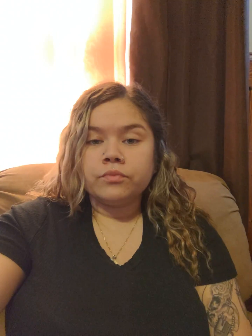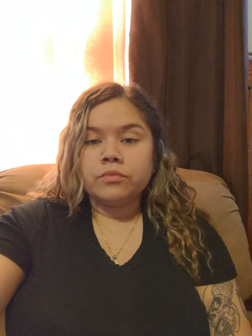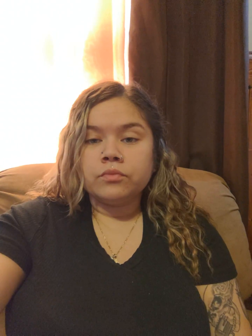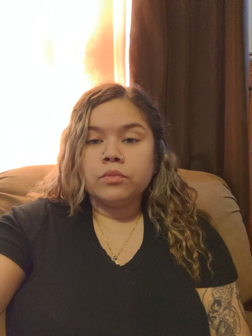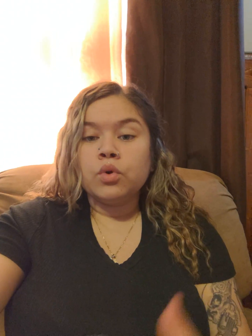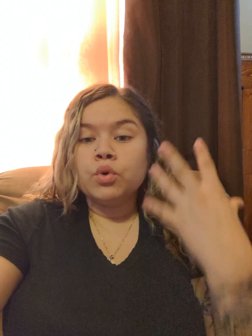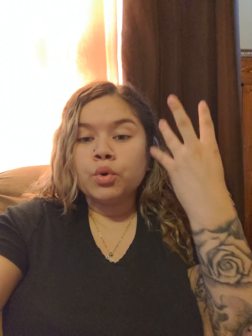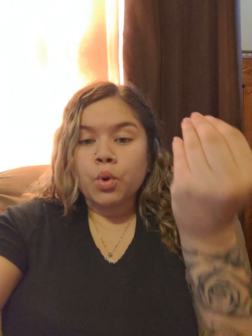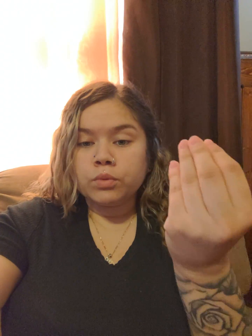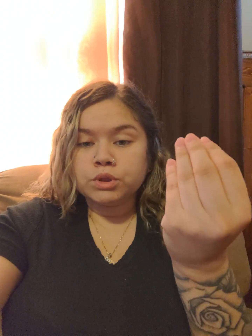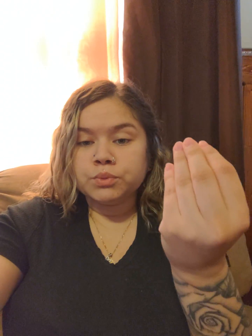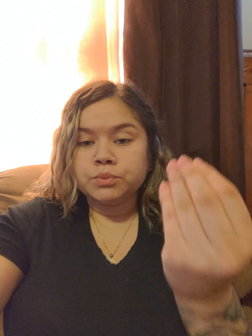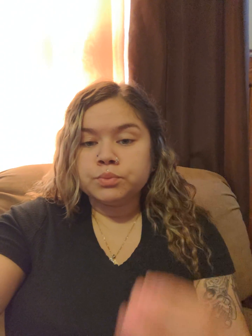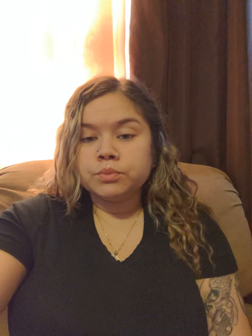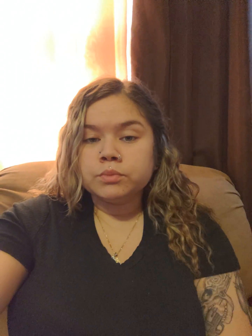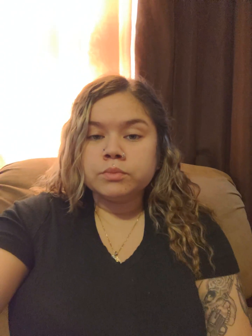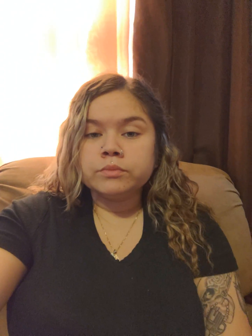going to